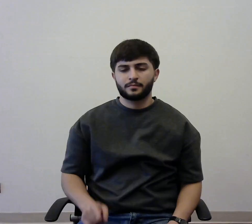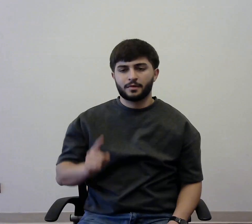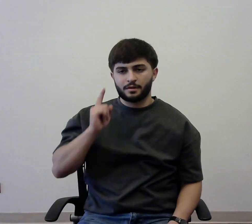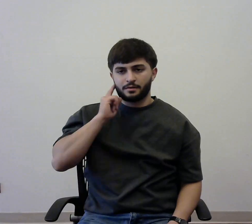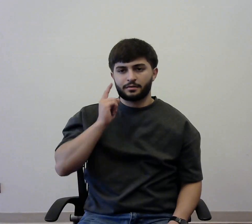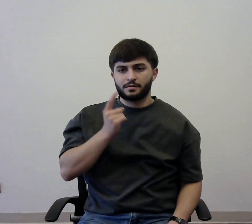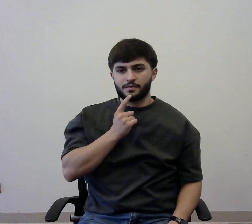eşitmə məhdüdiyyətli